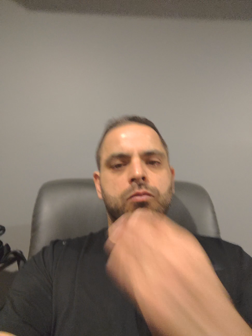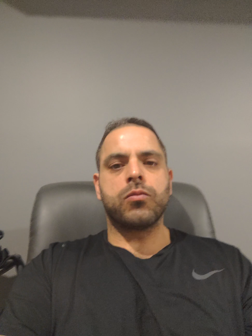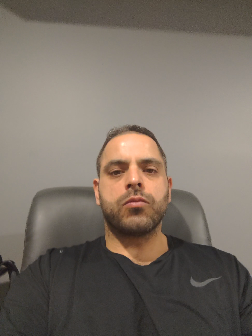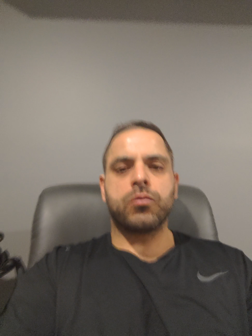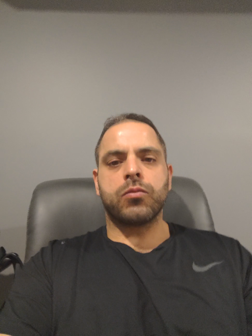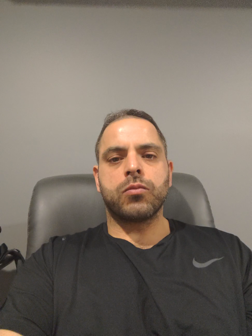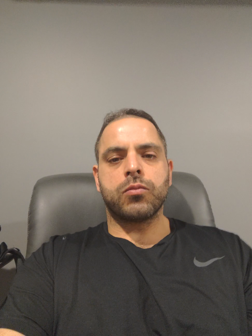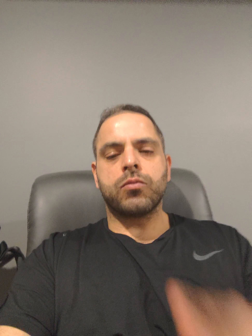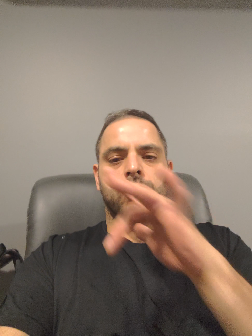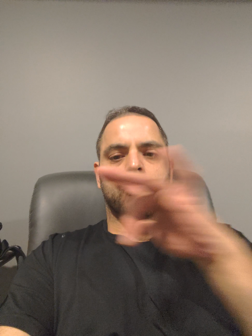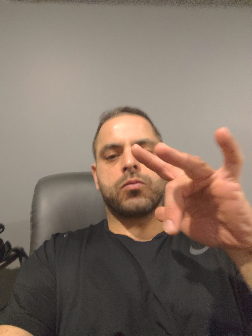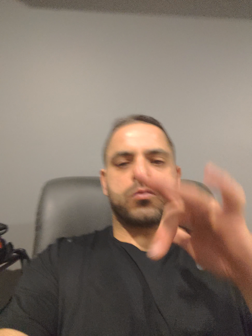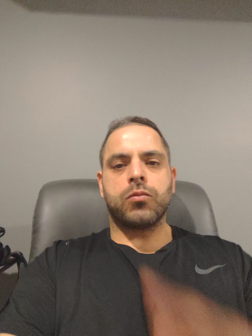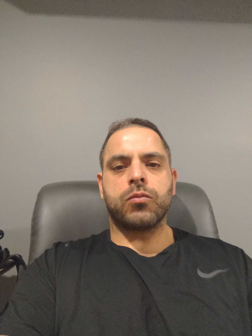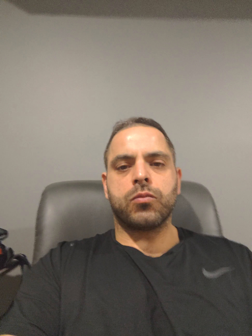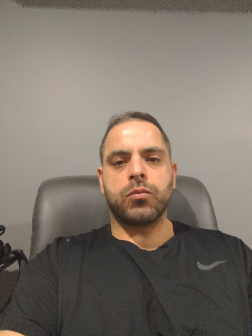empty